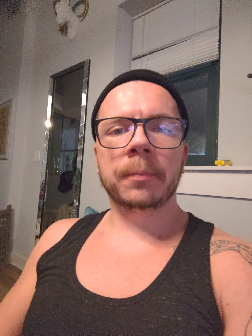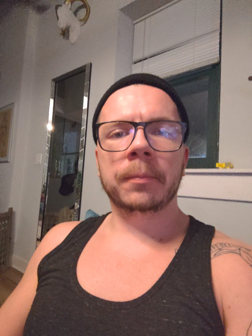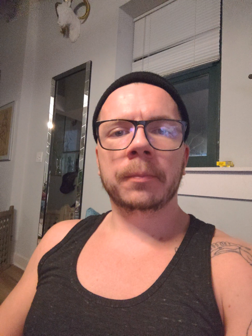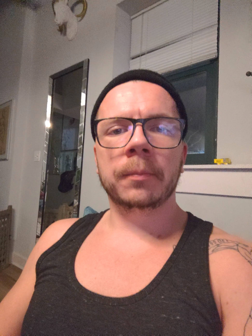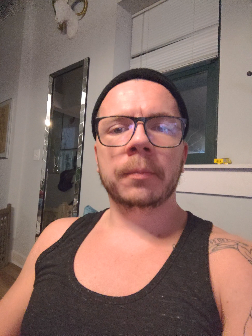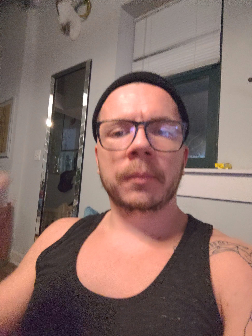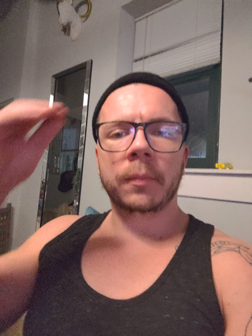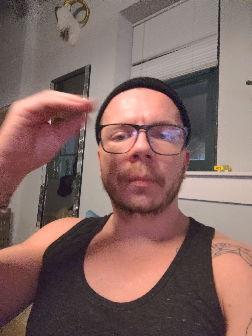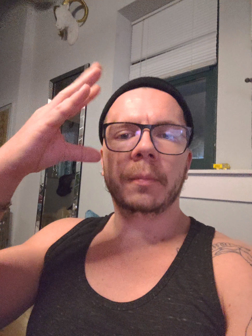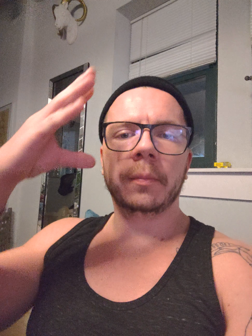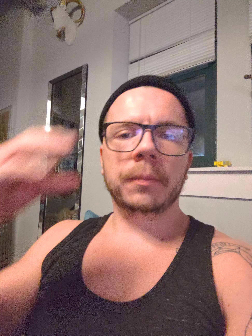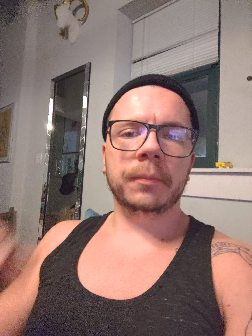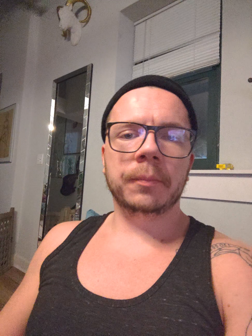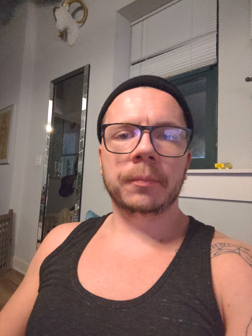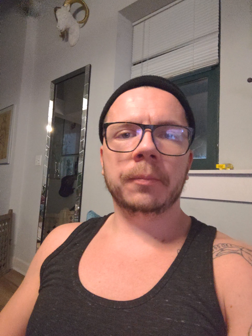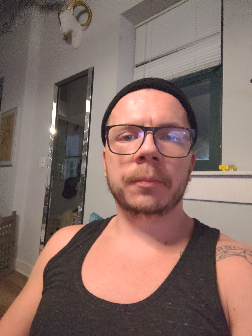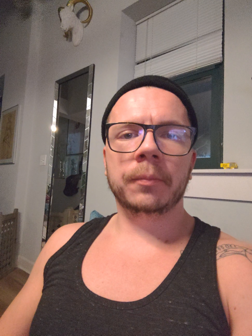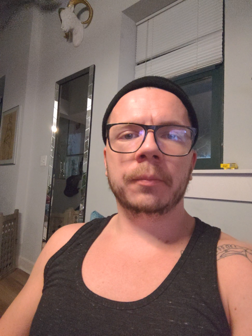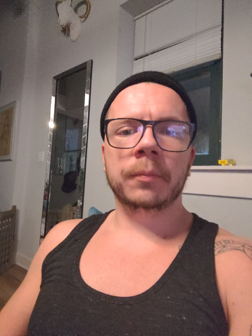lamp